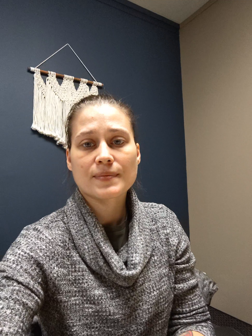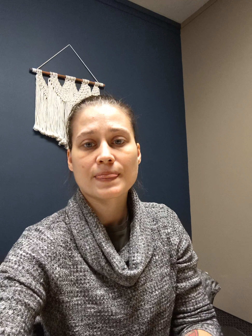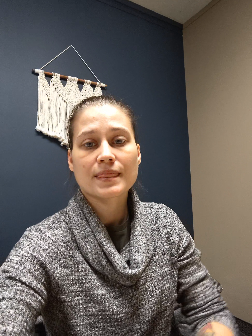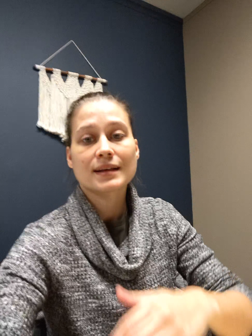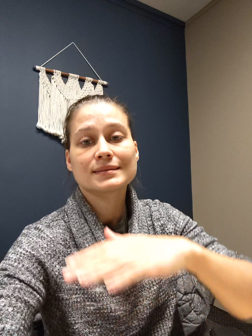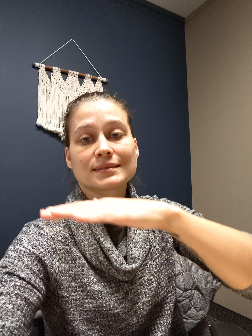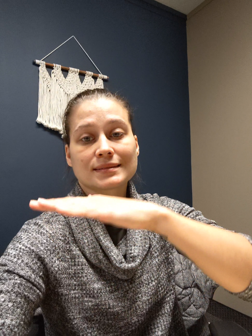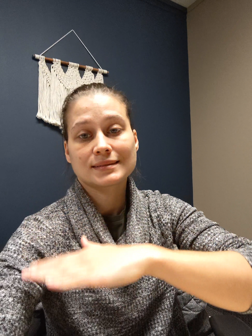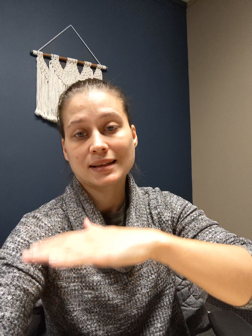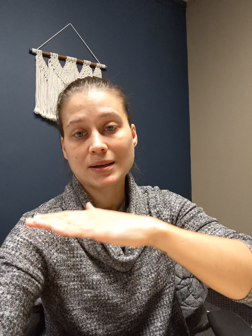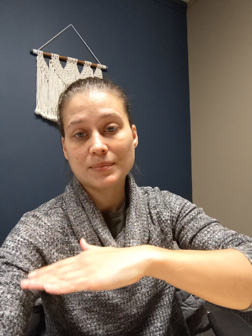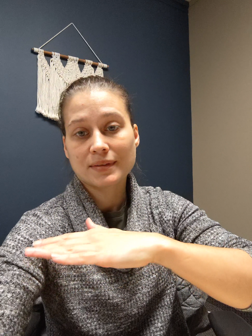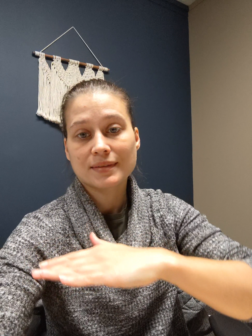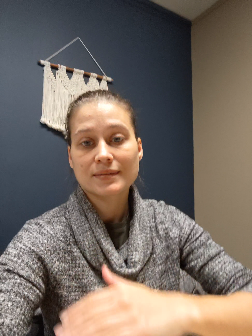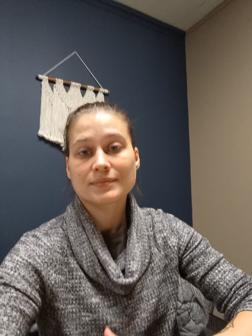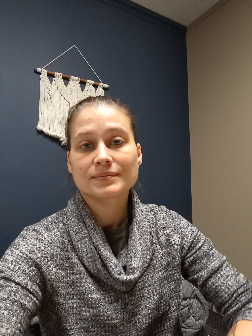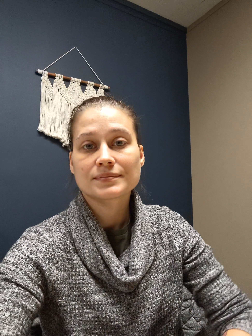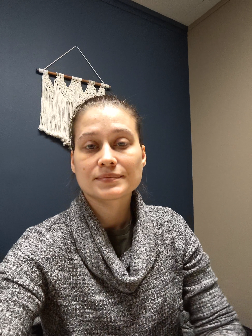table